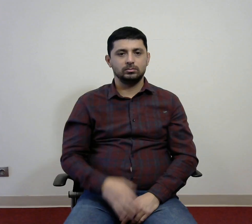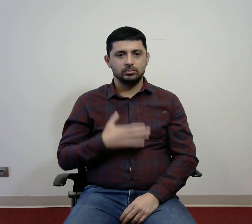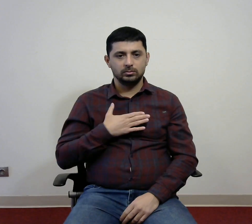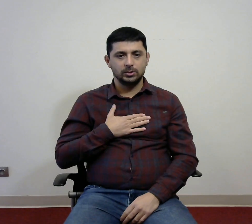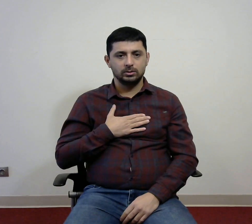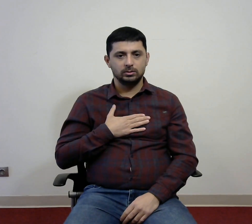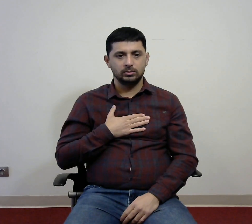mən